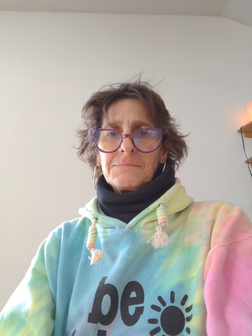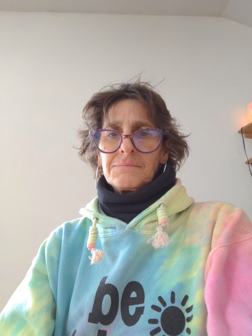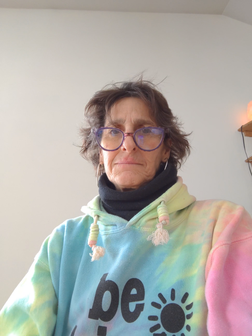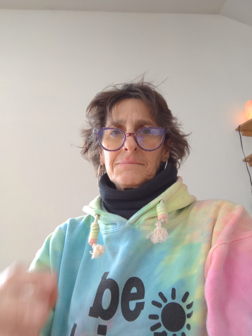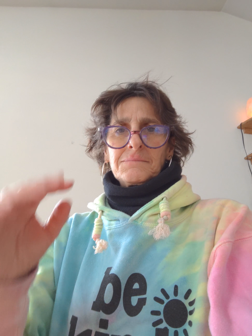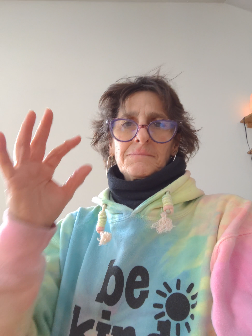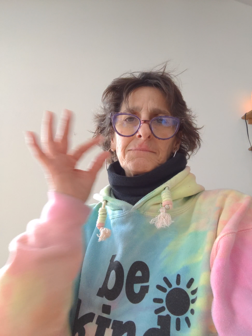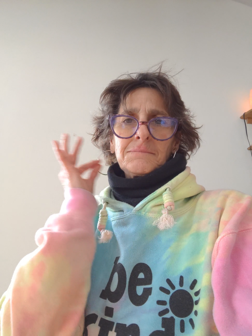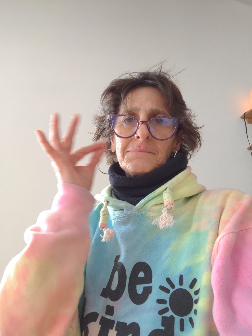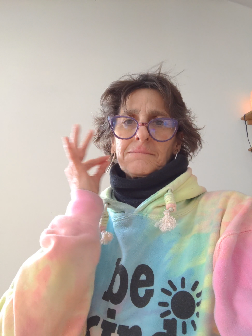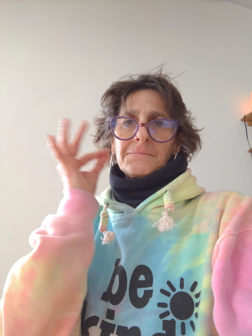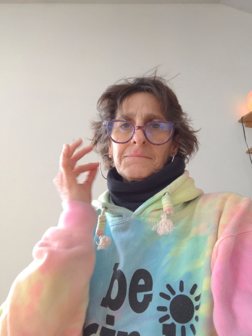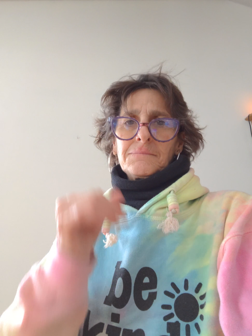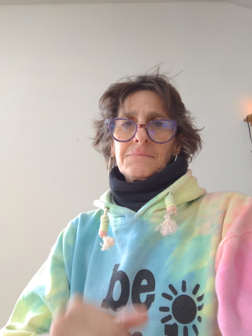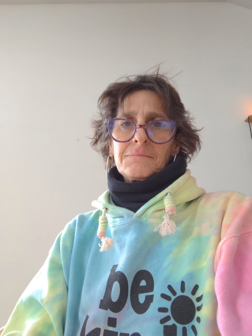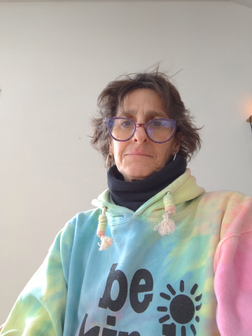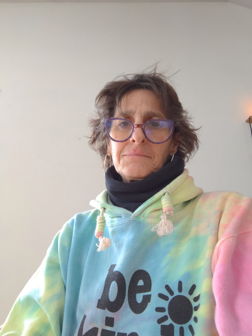cat